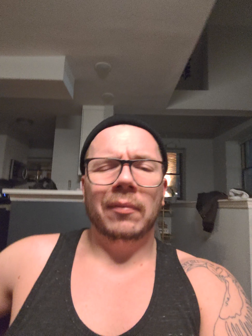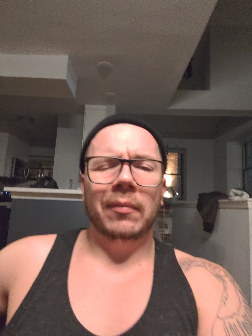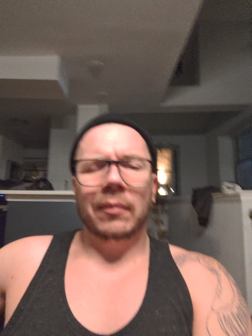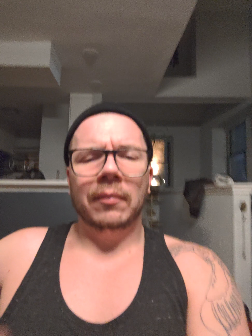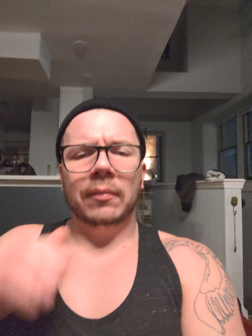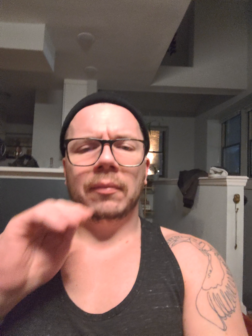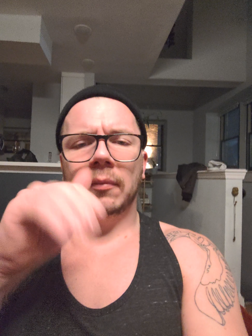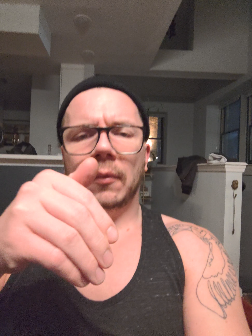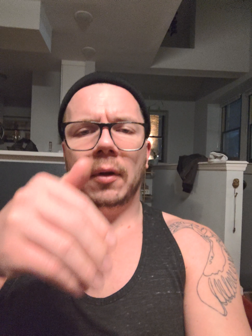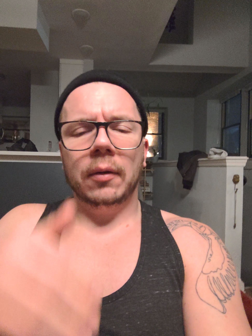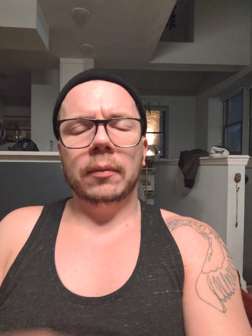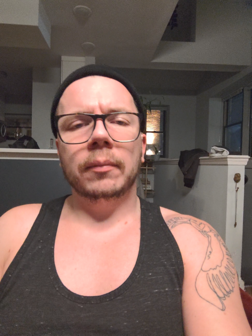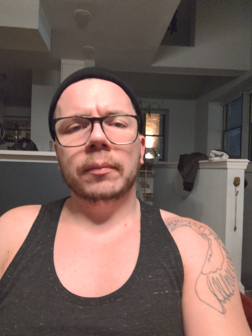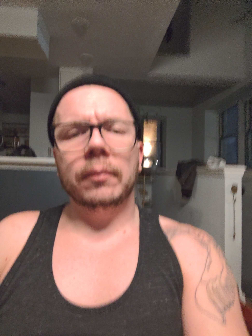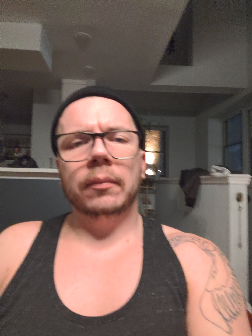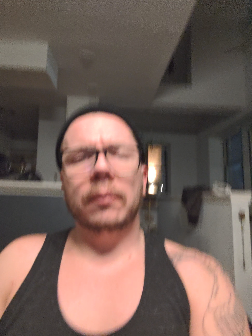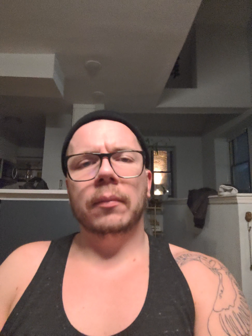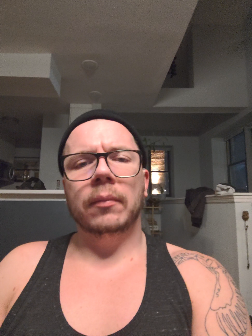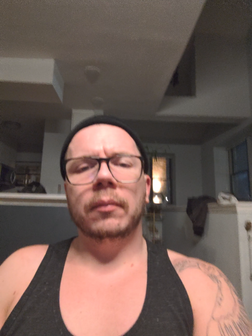night